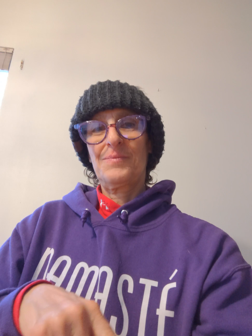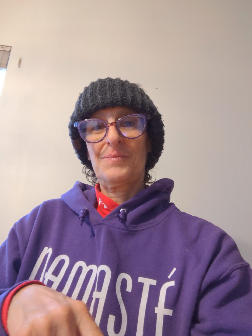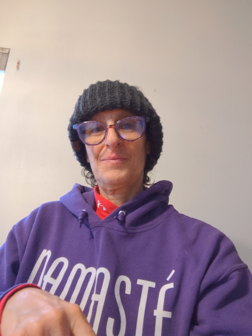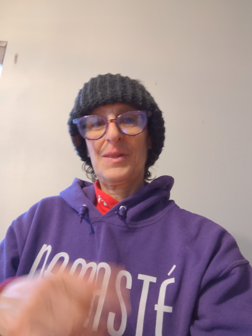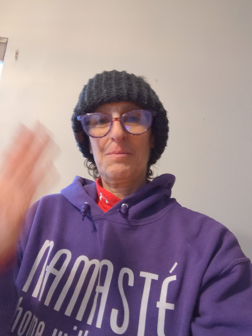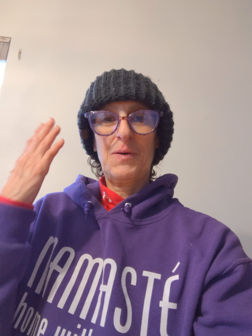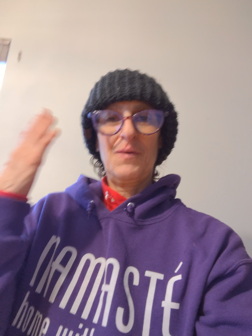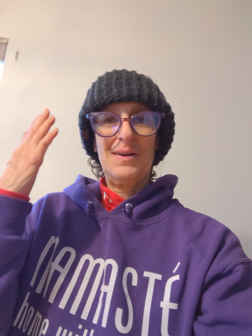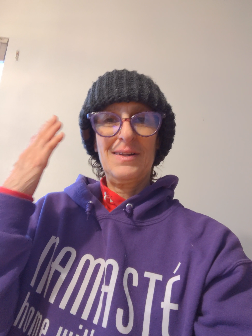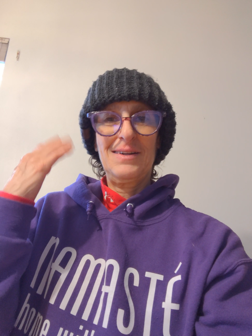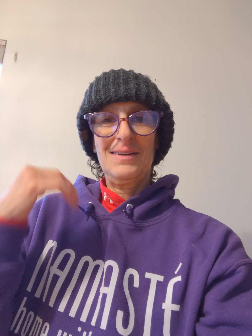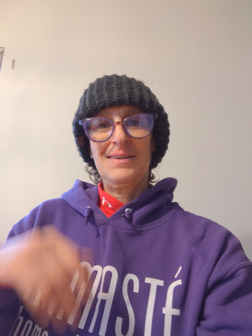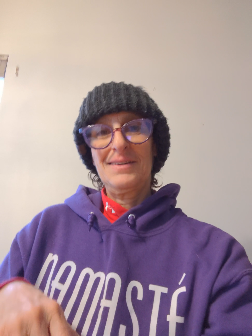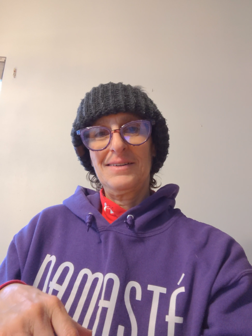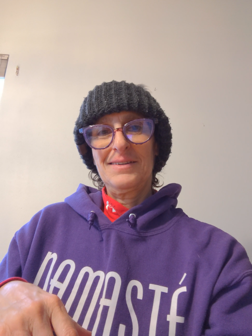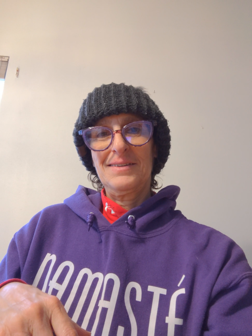morning